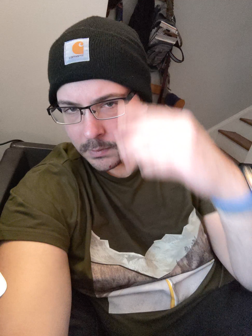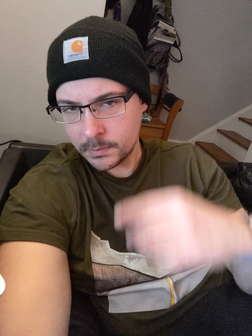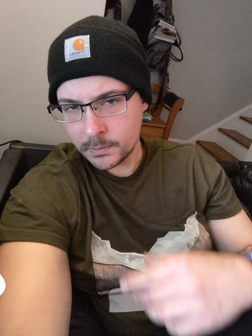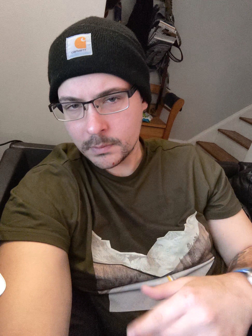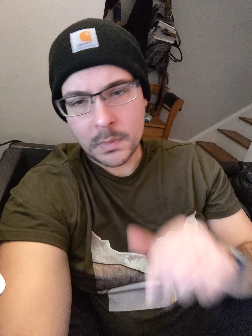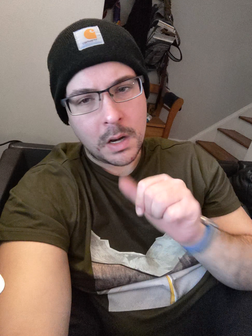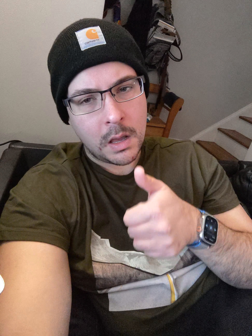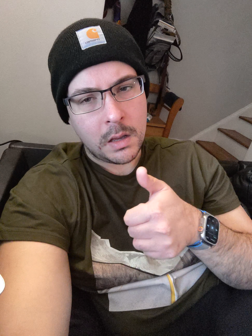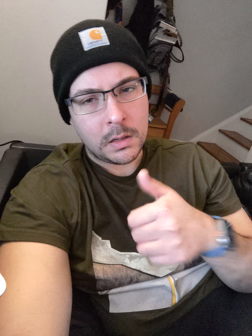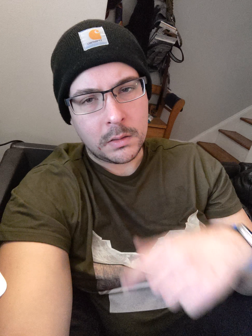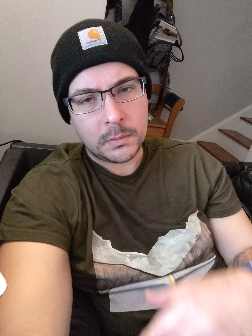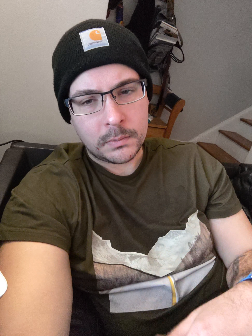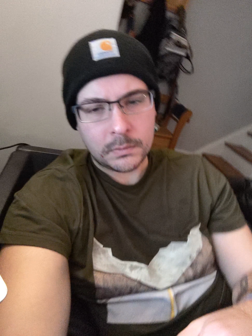not